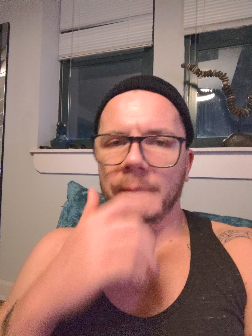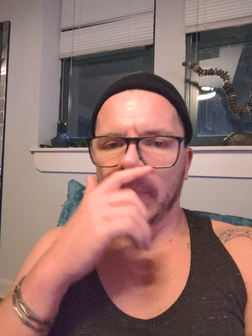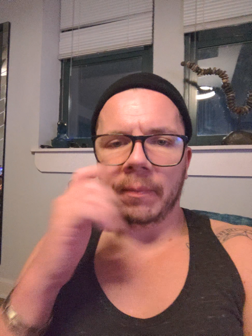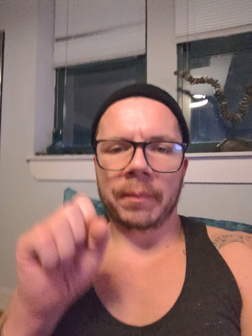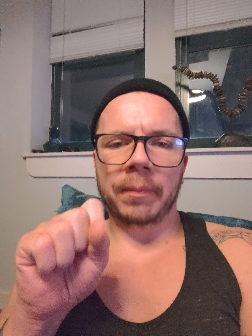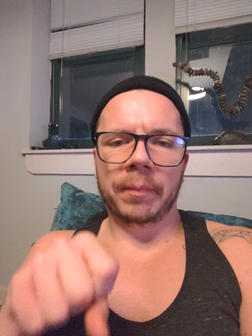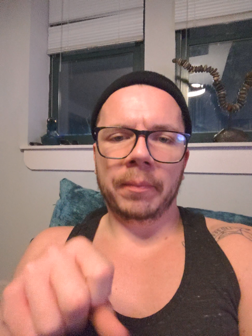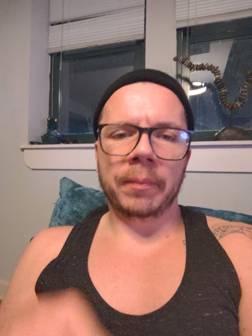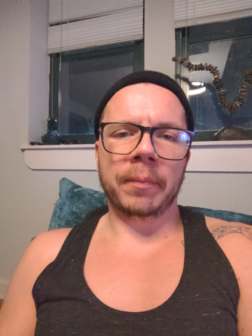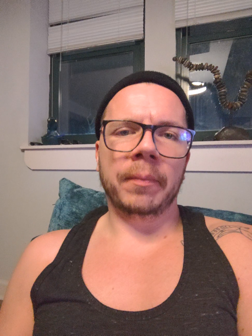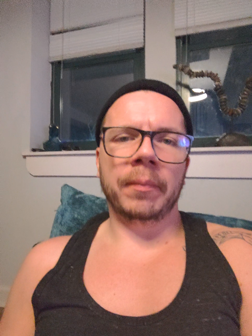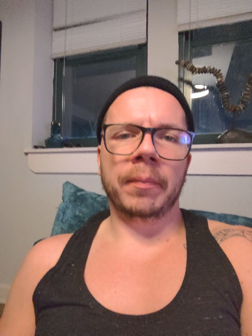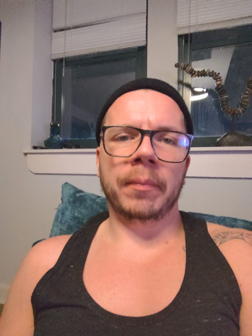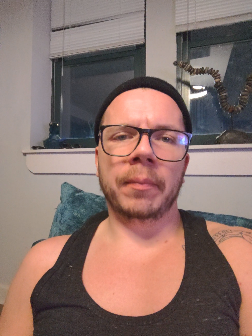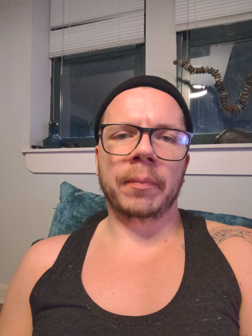can